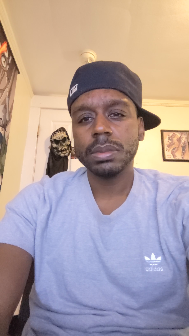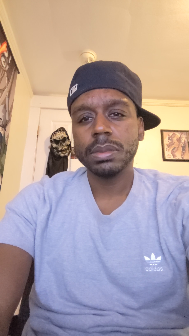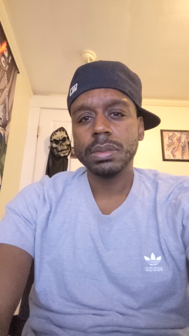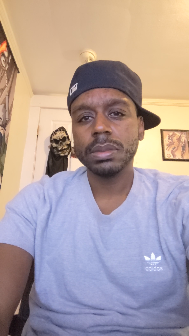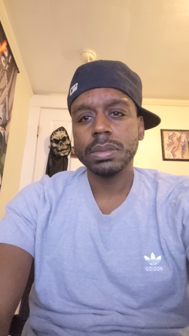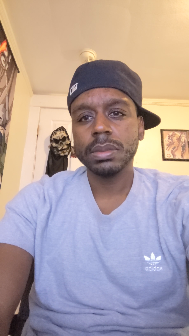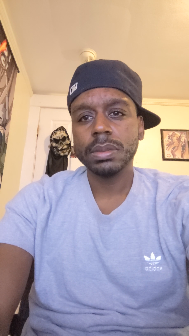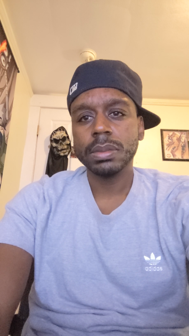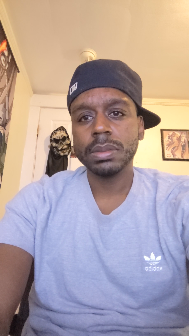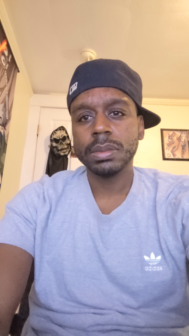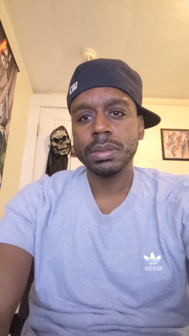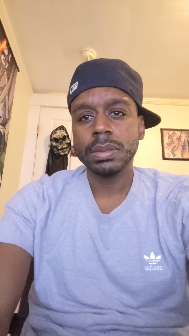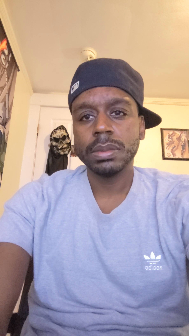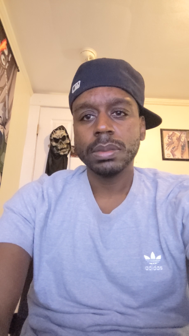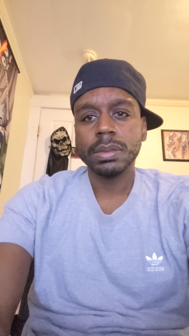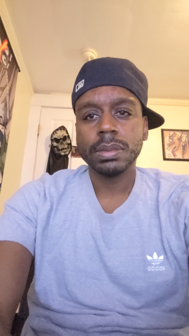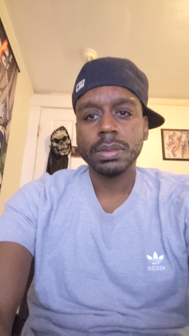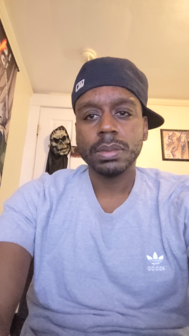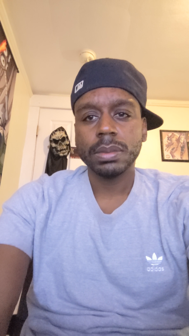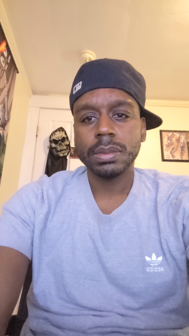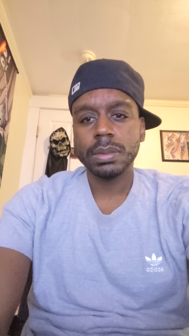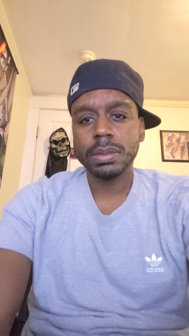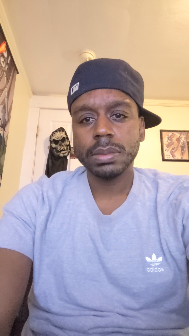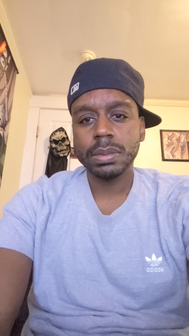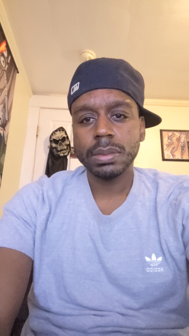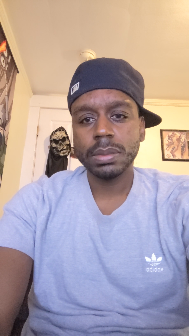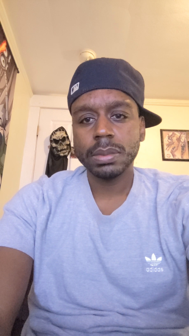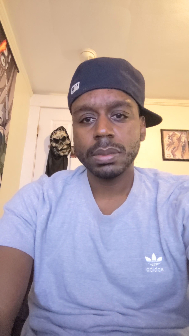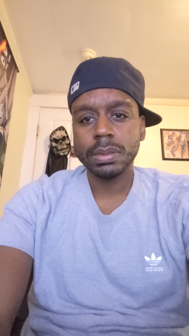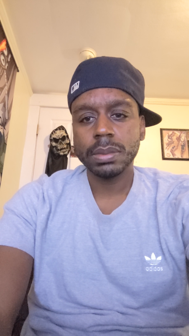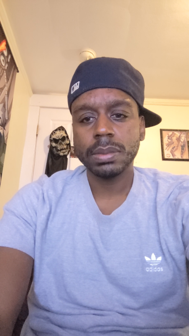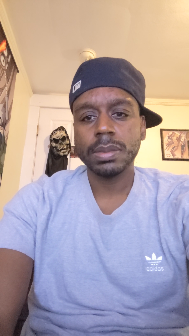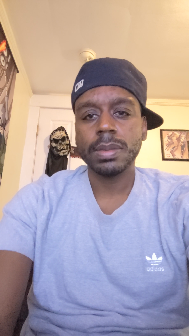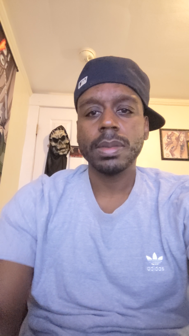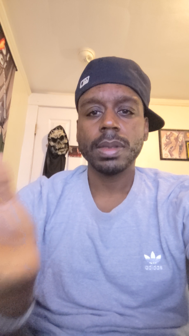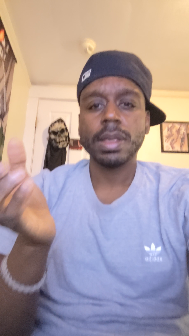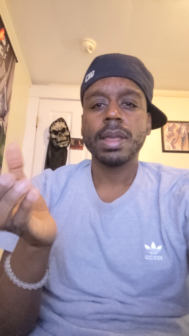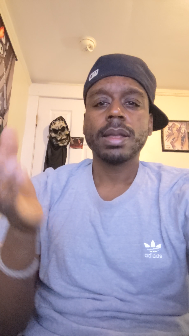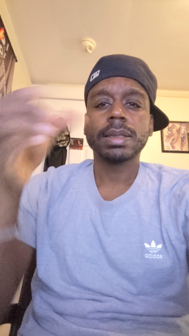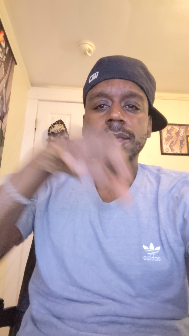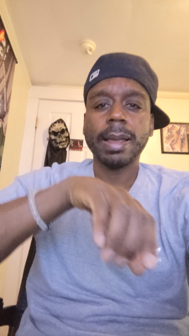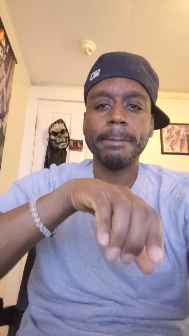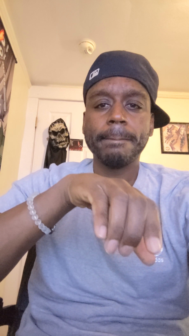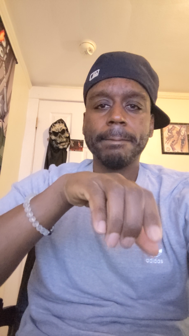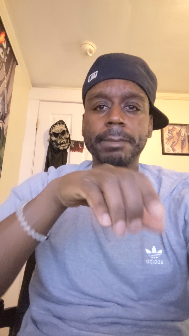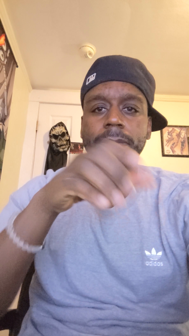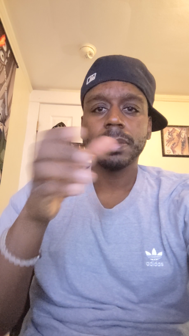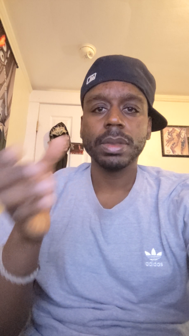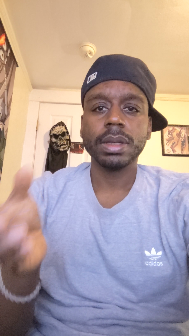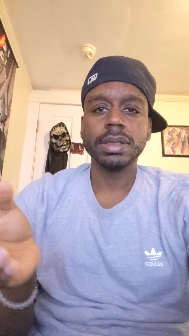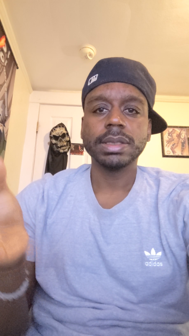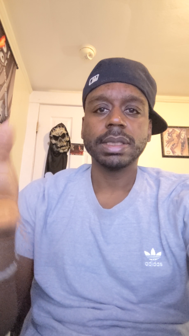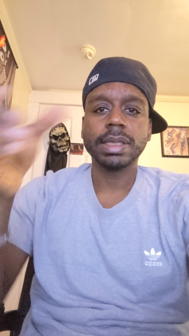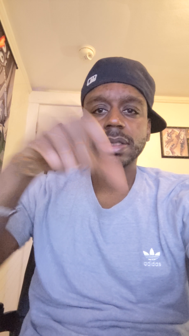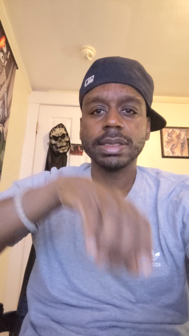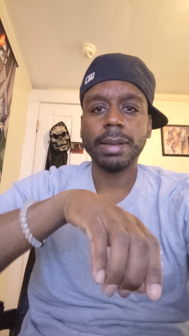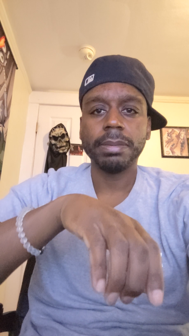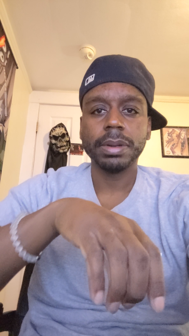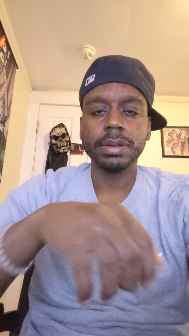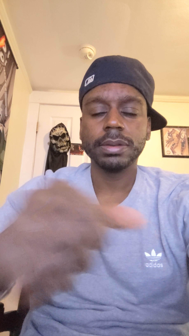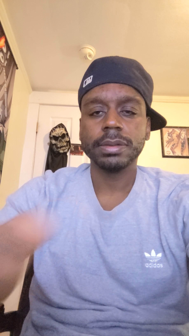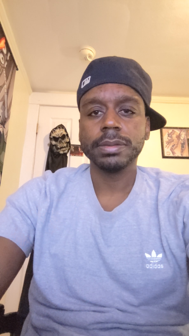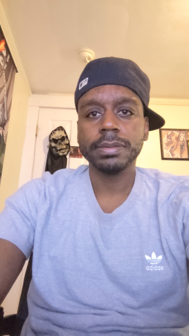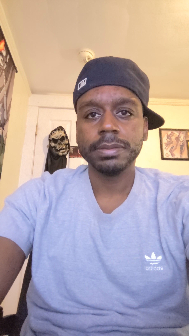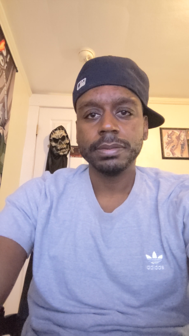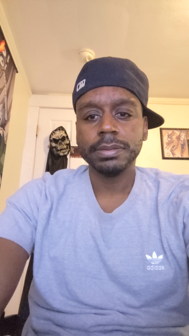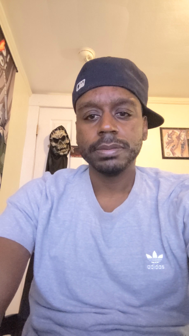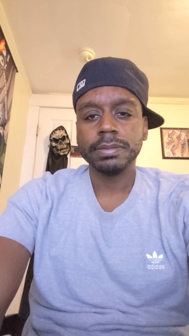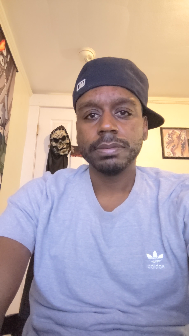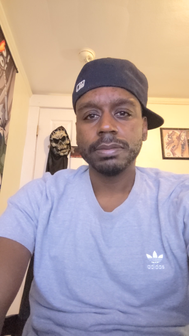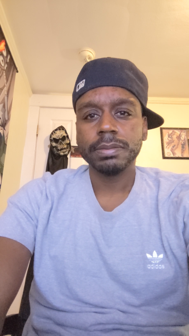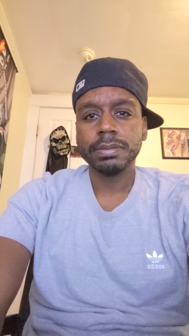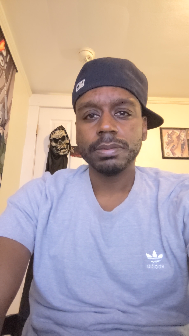dump